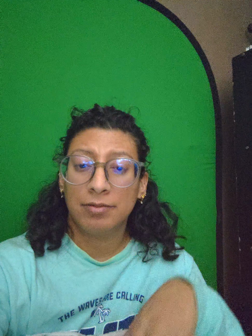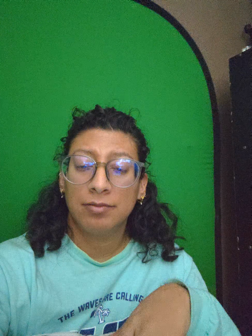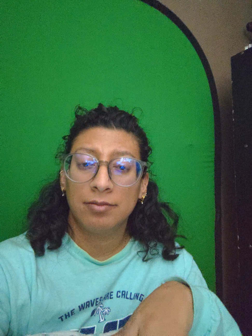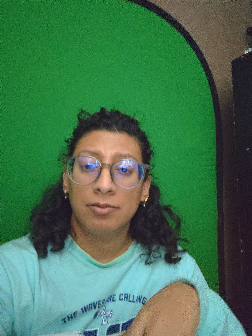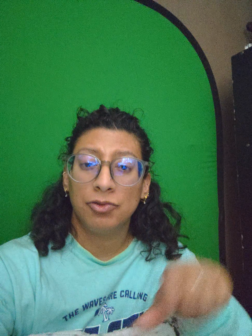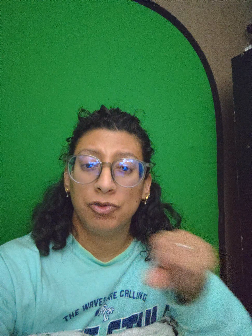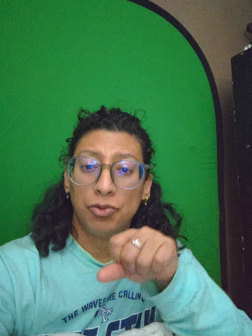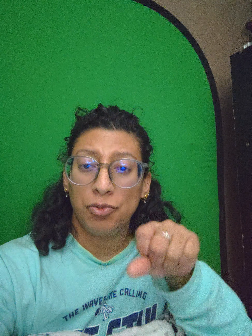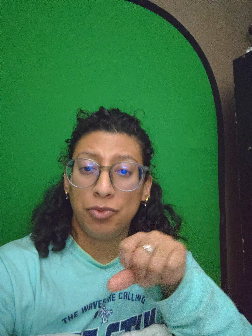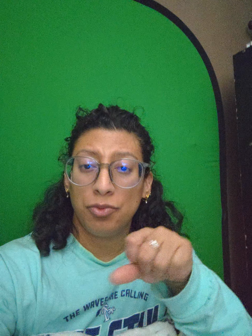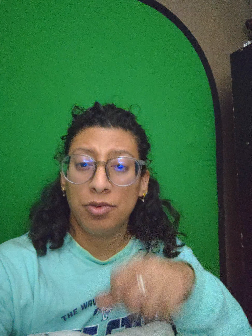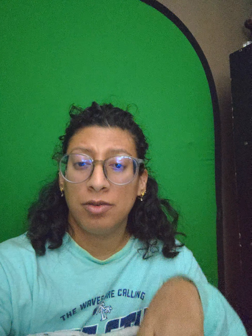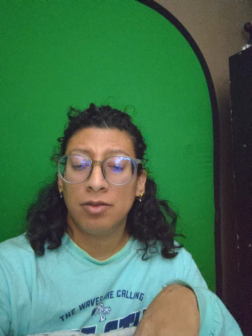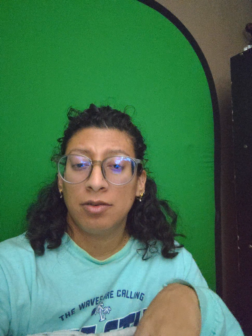shoe